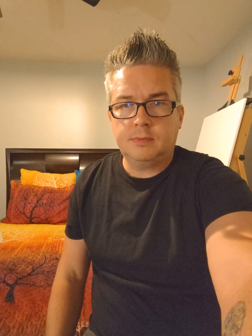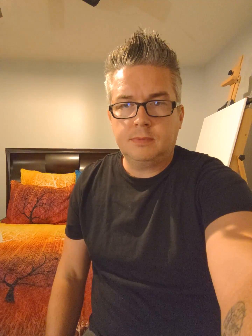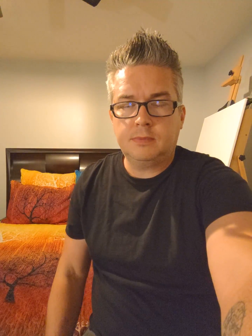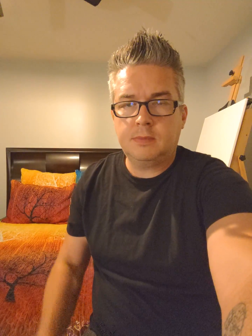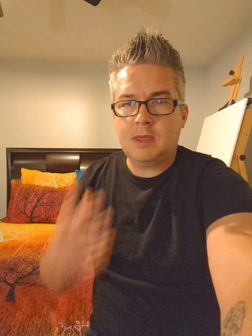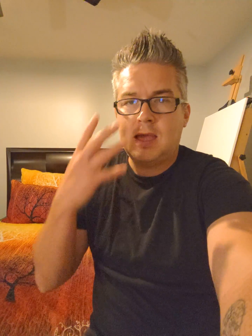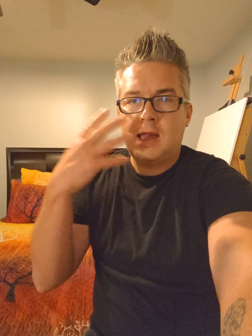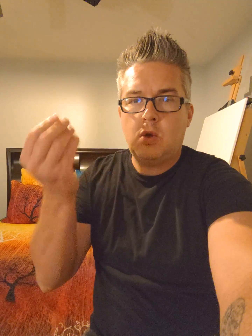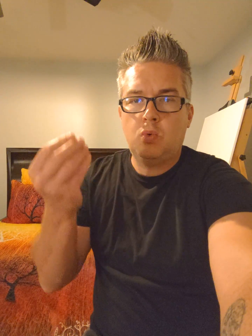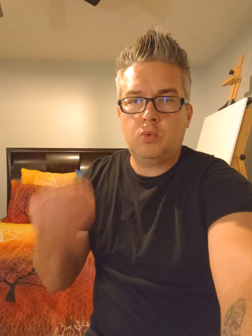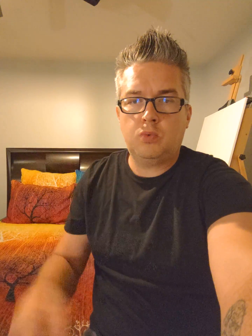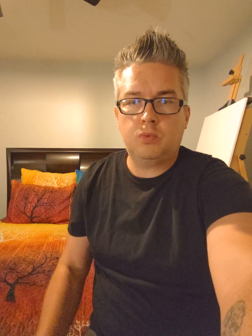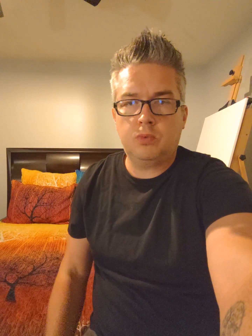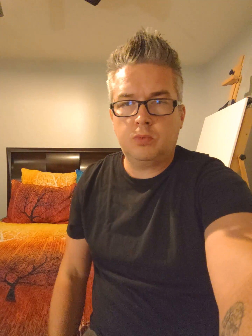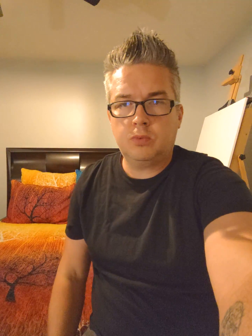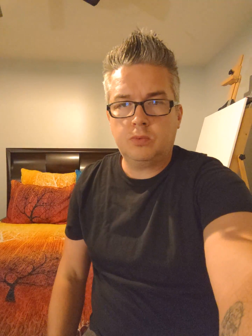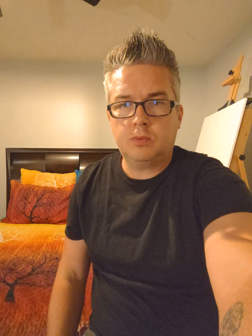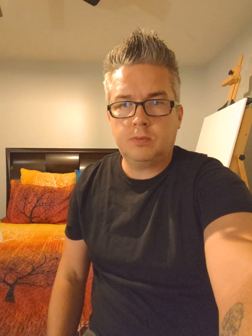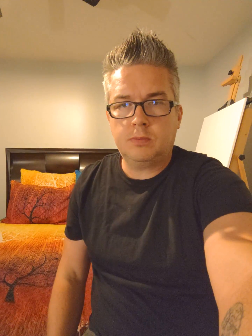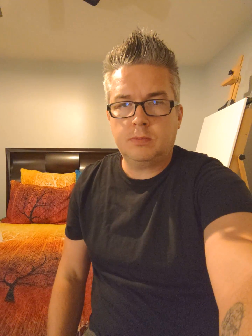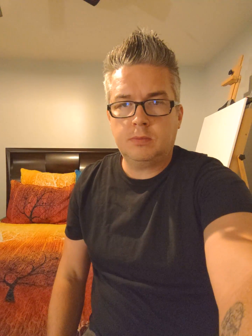got to